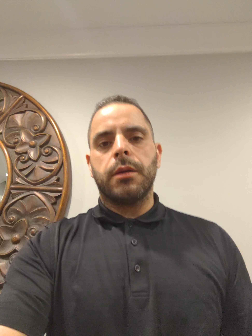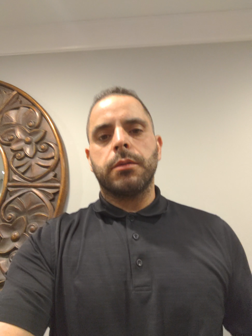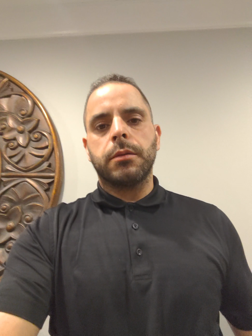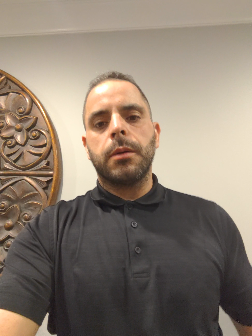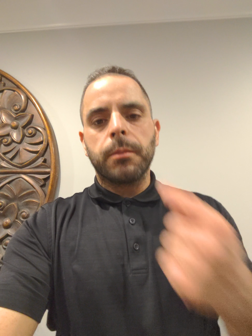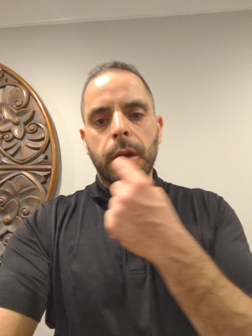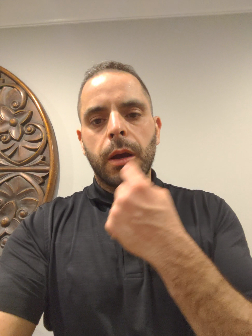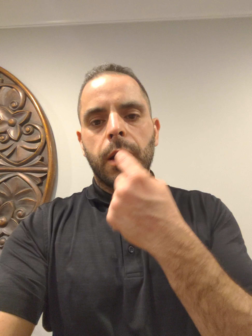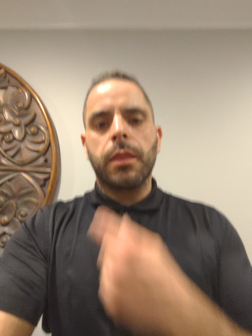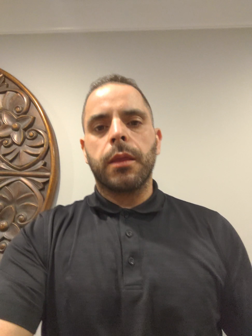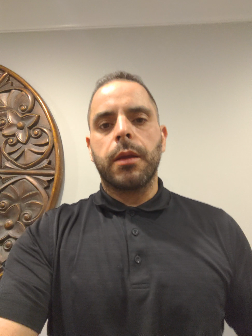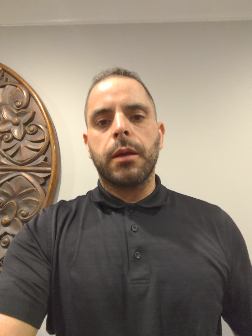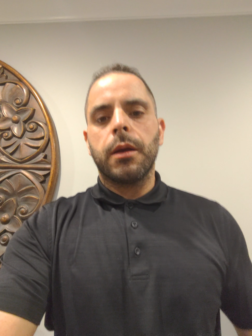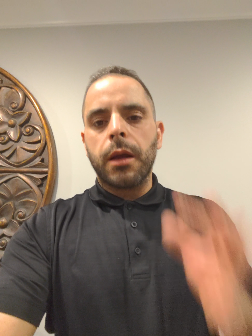mouth